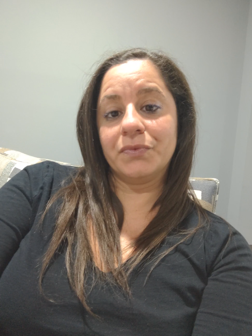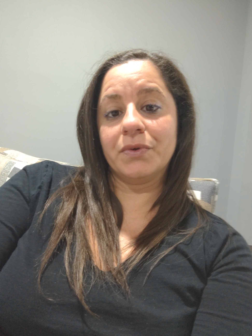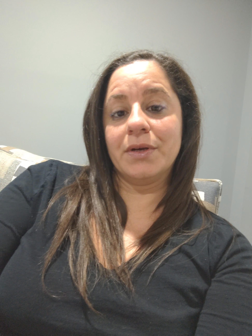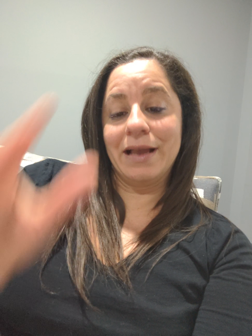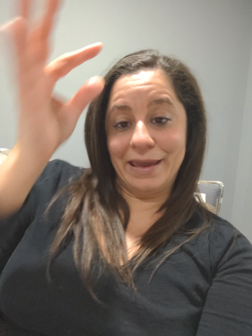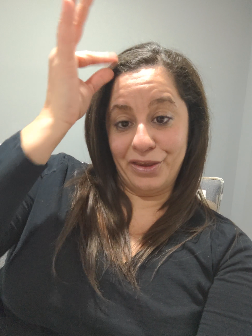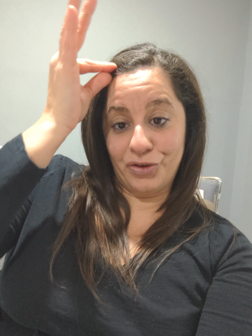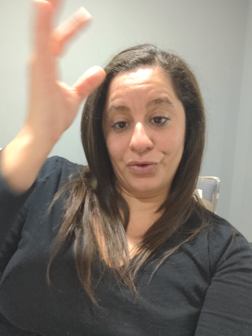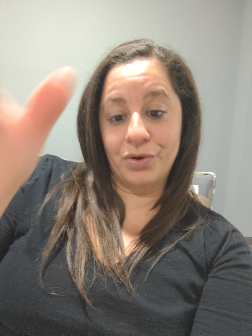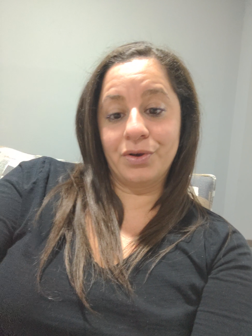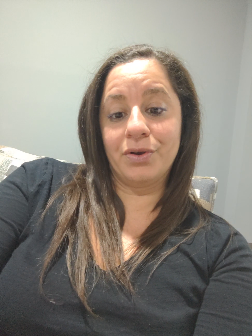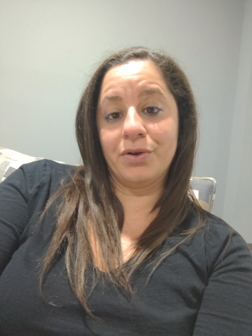hair